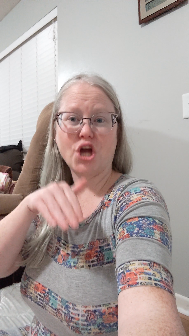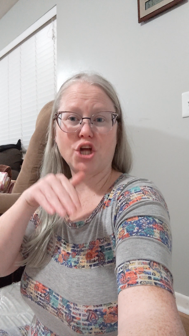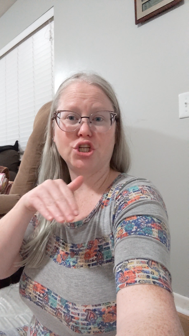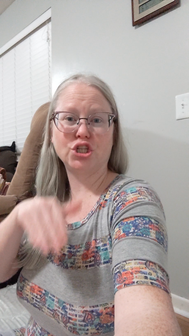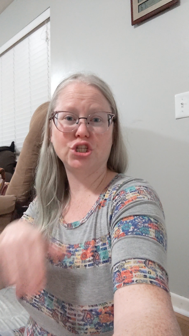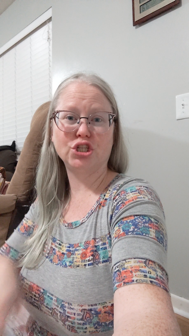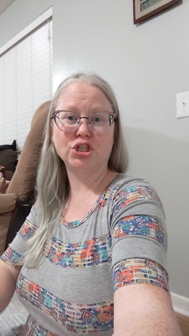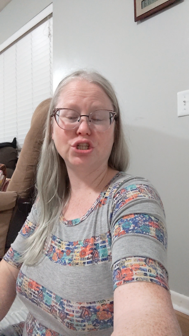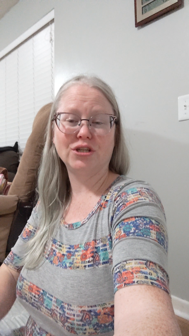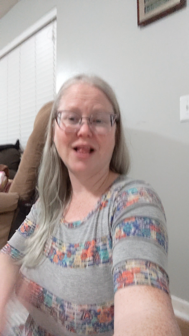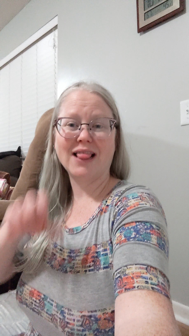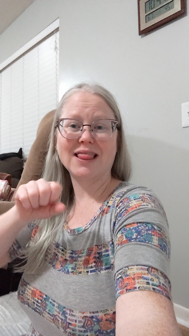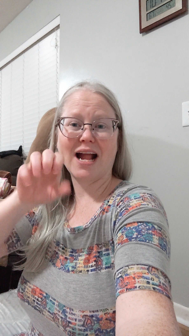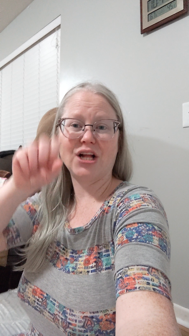ladder